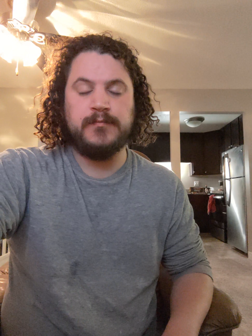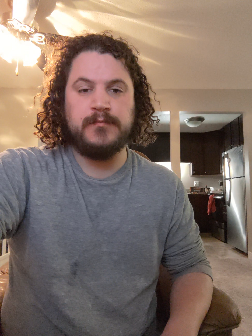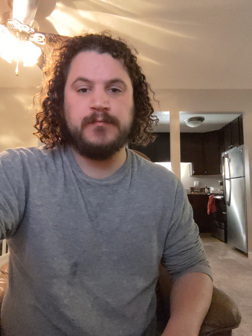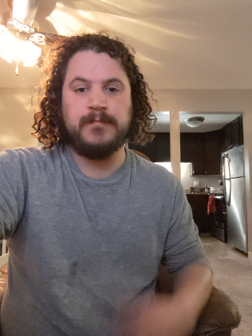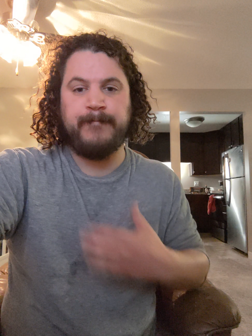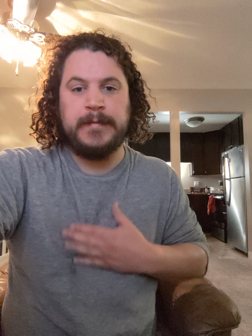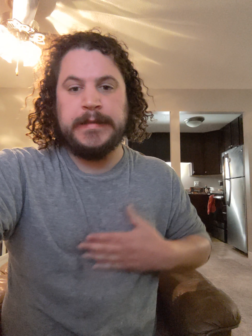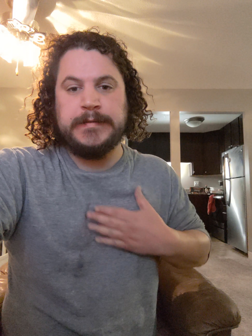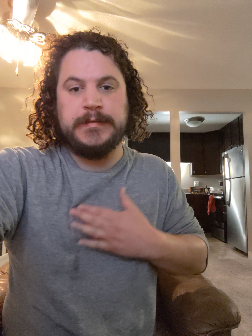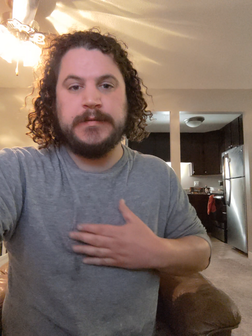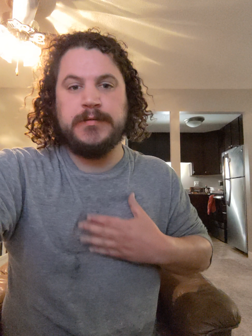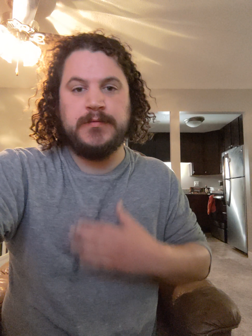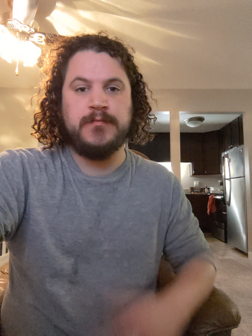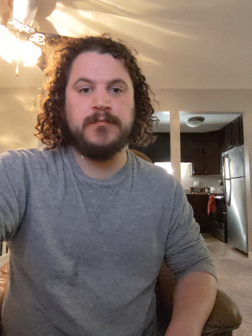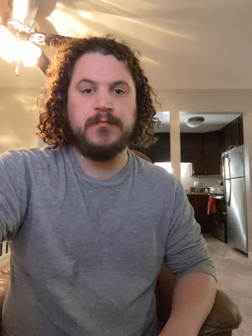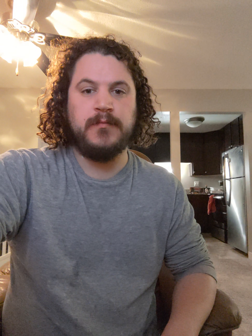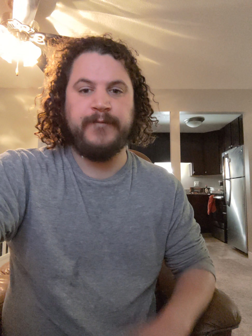please